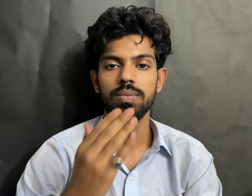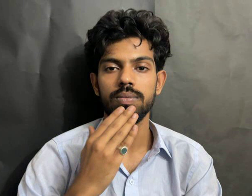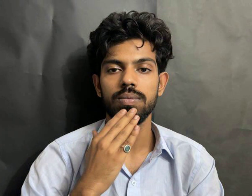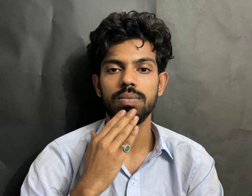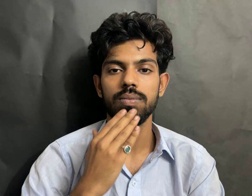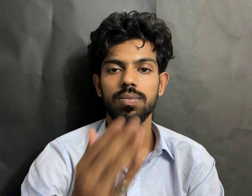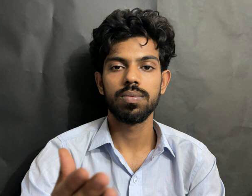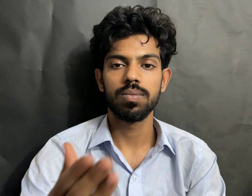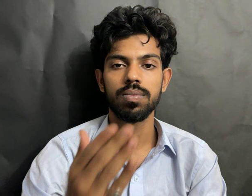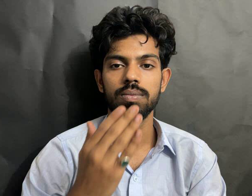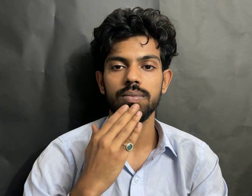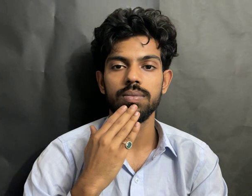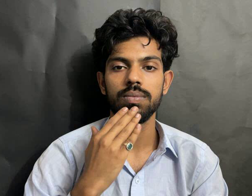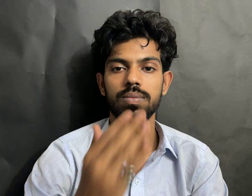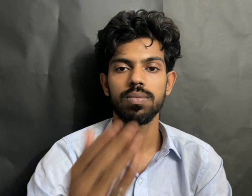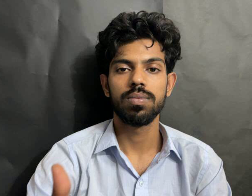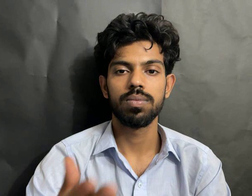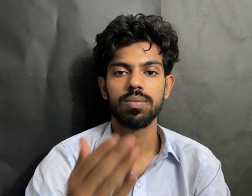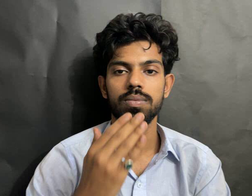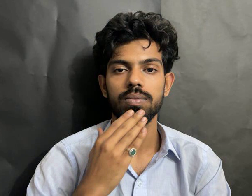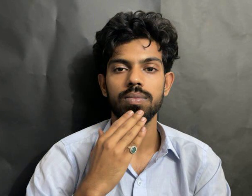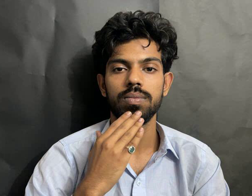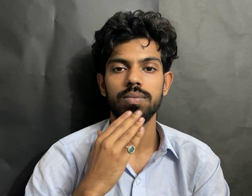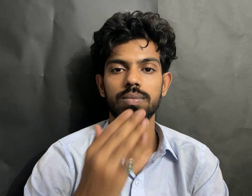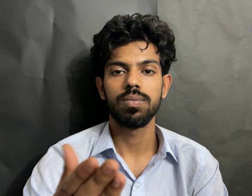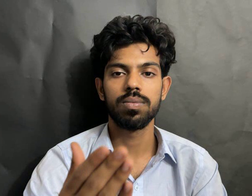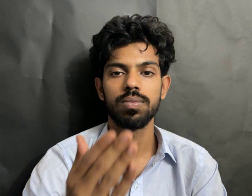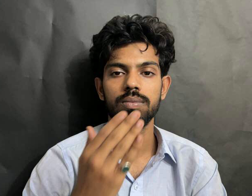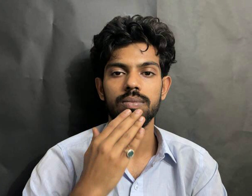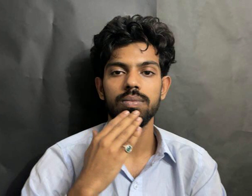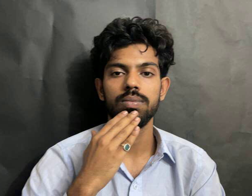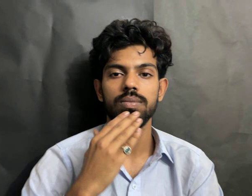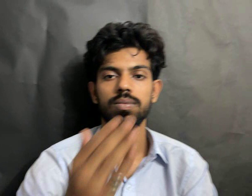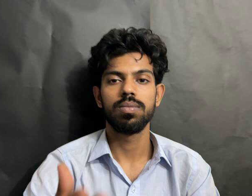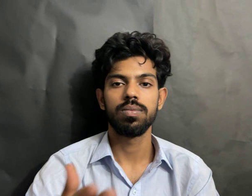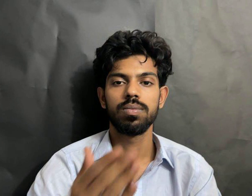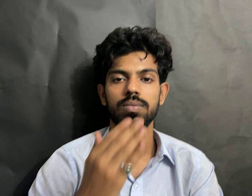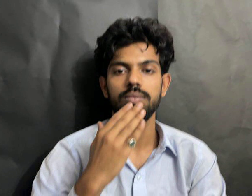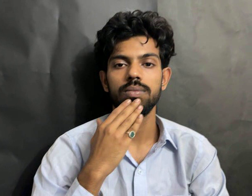thank you